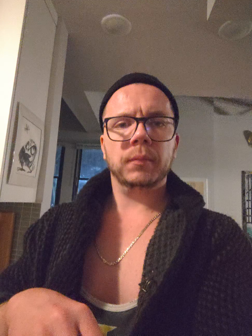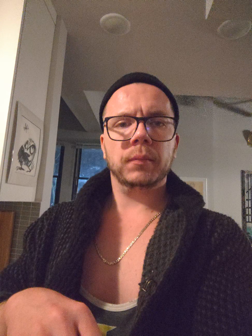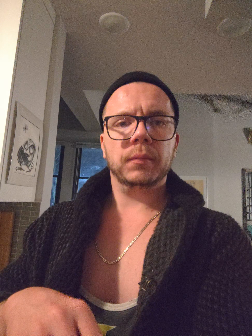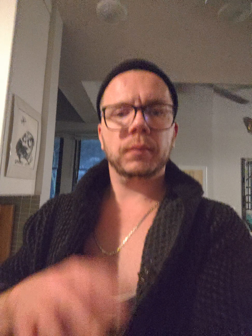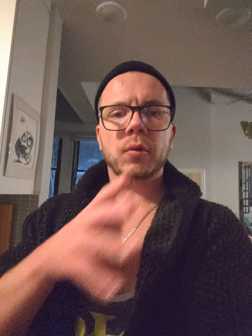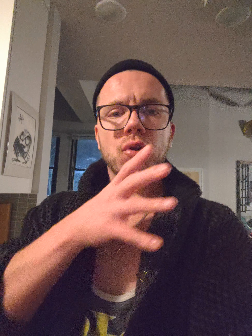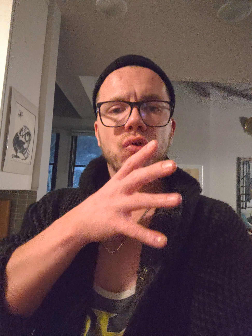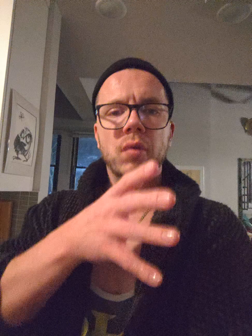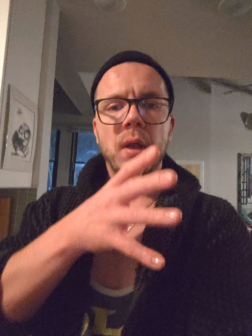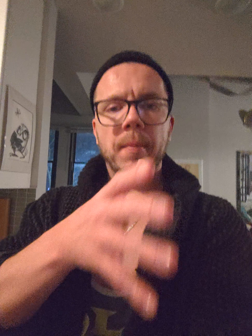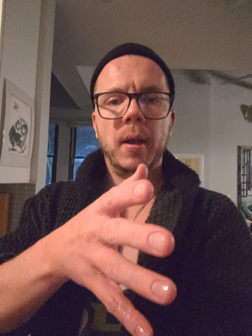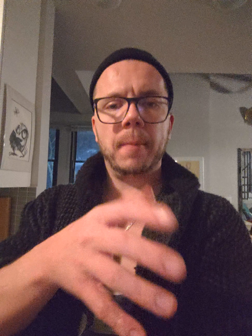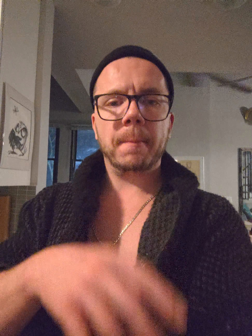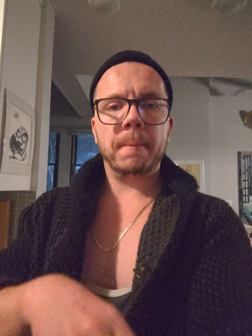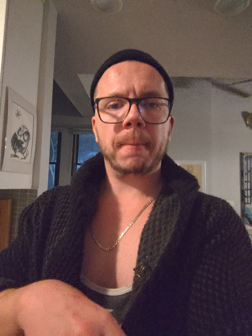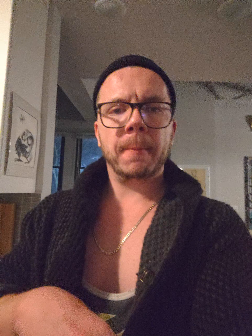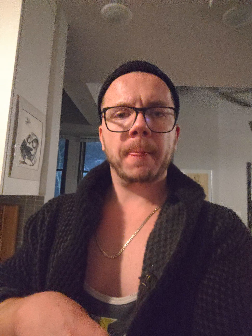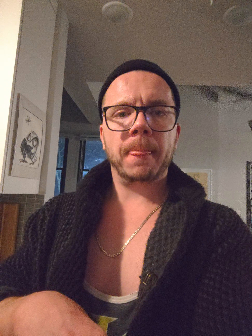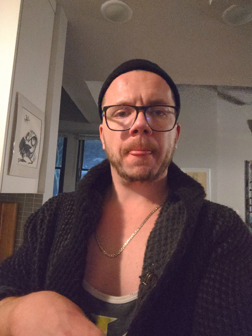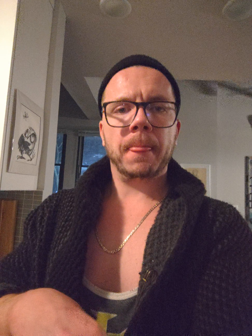grandma